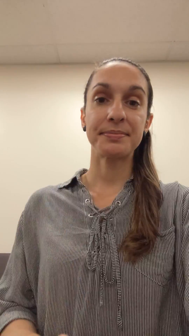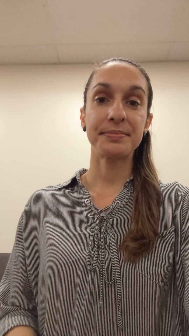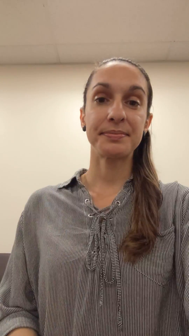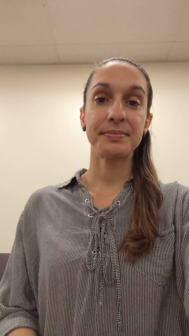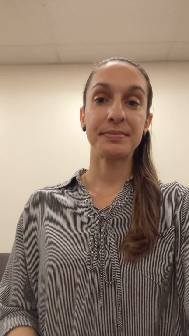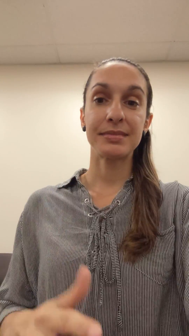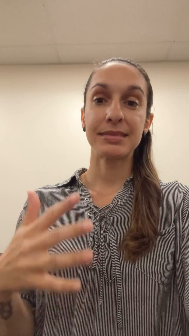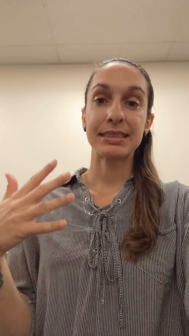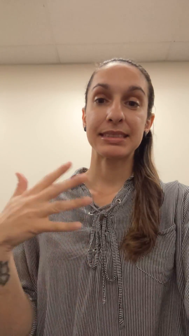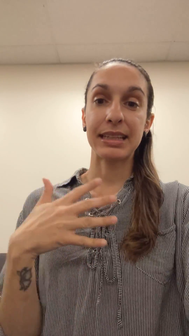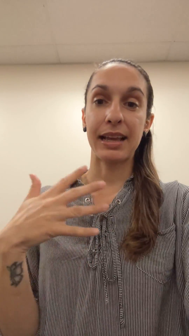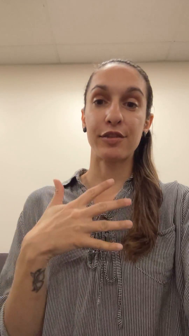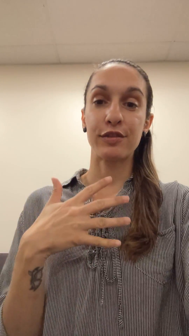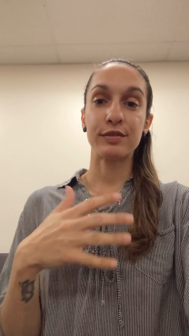scared